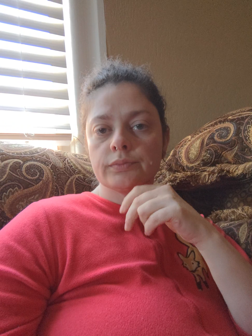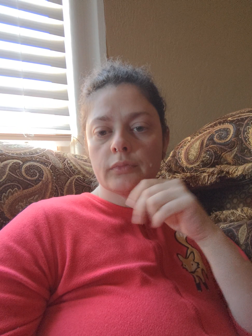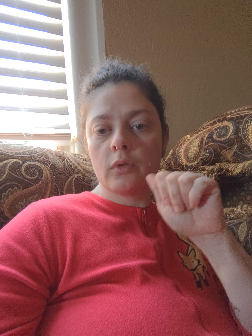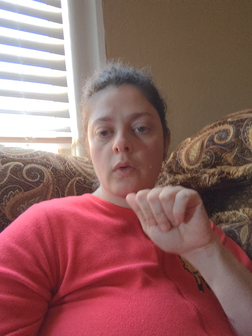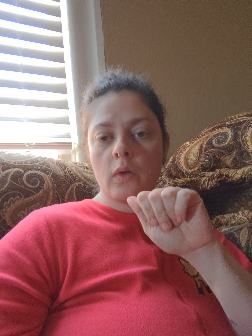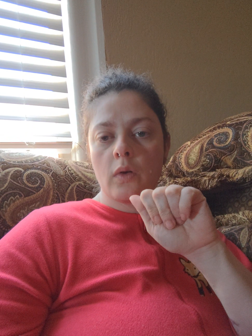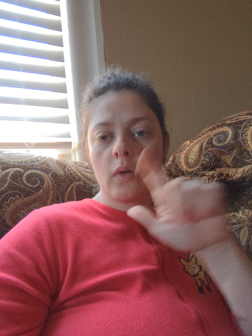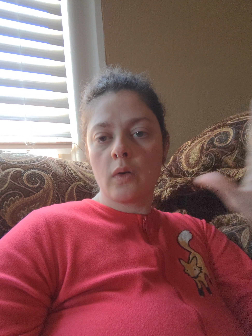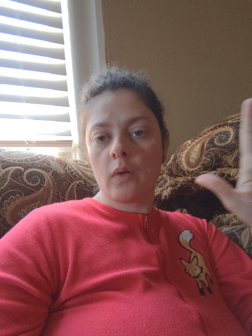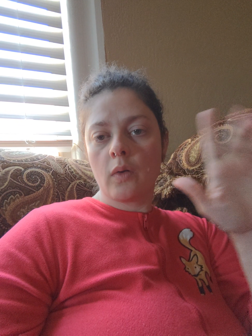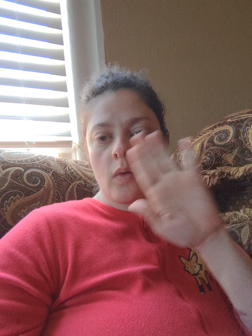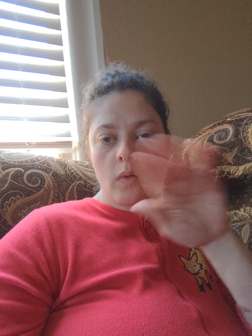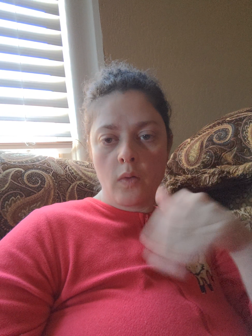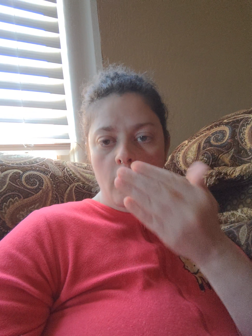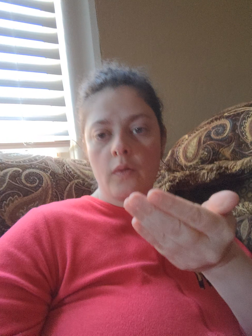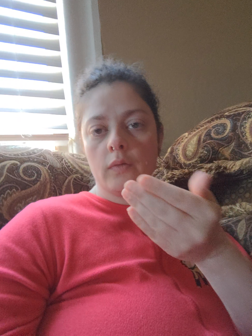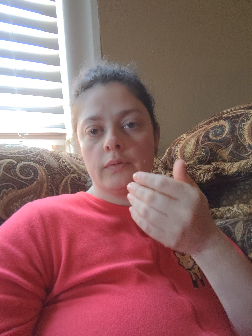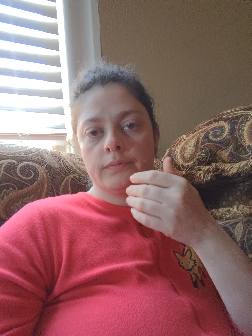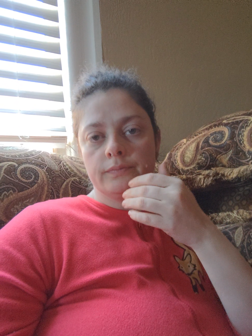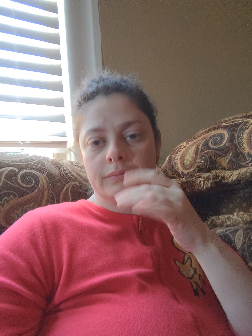all